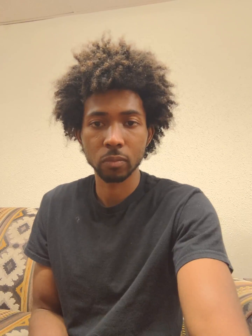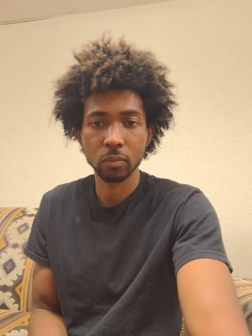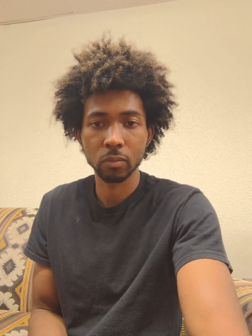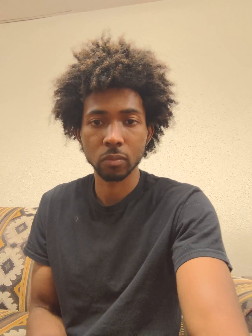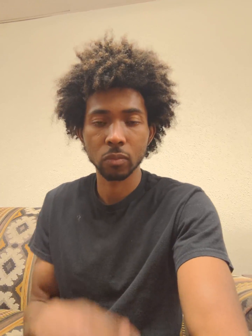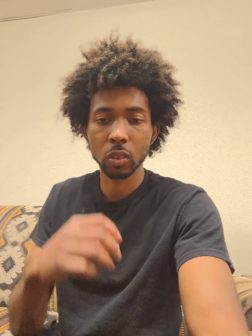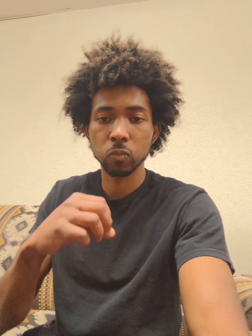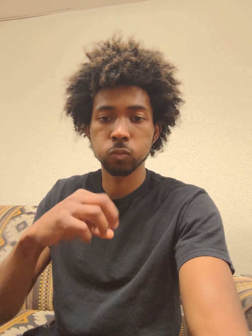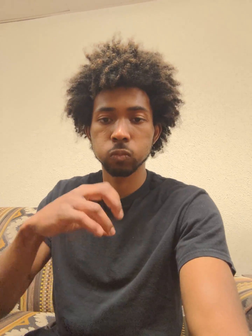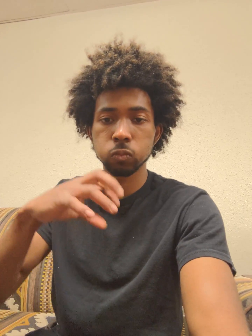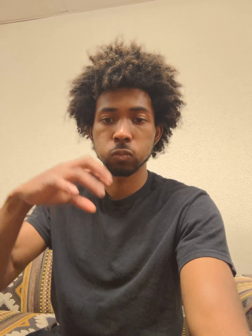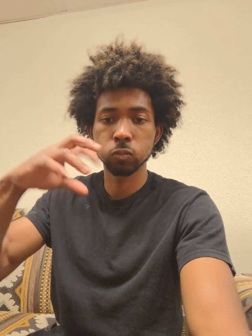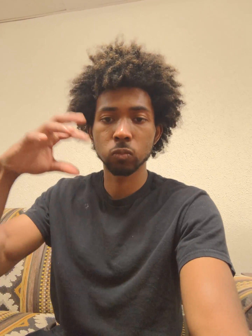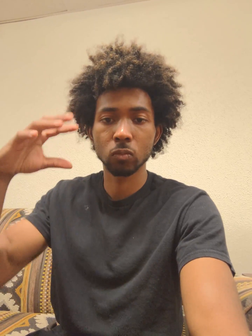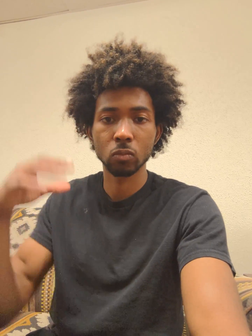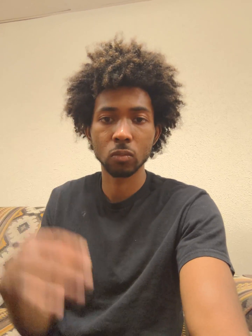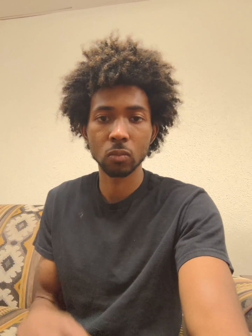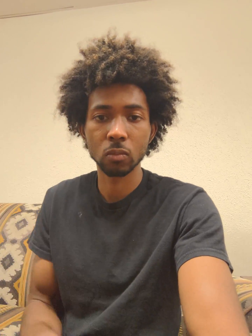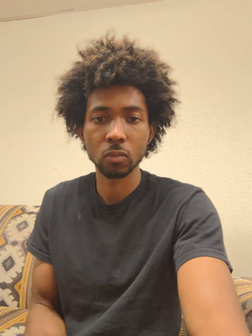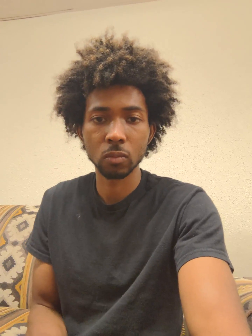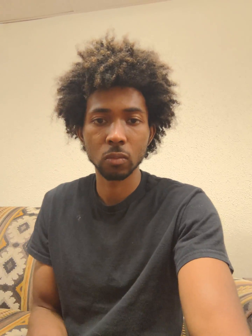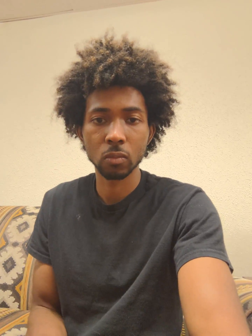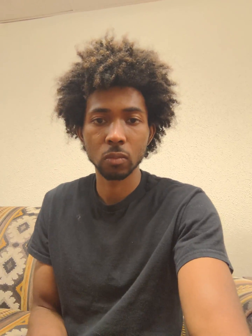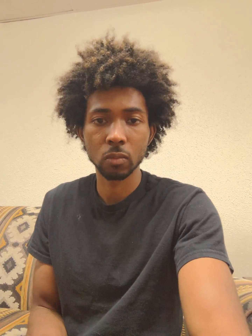bubbles